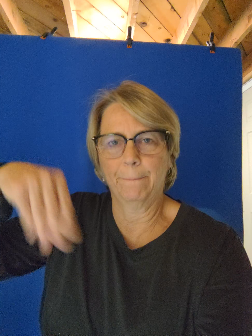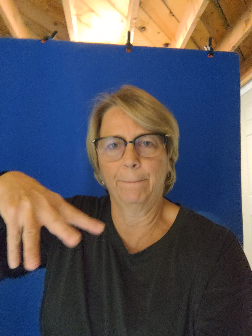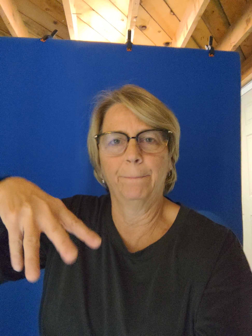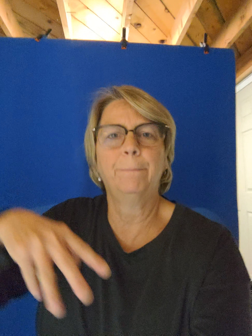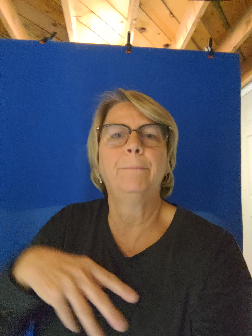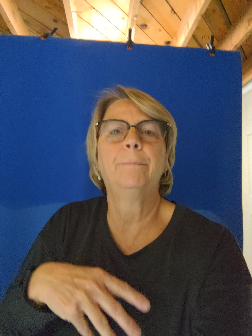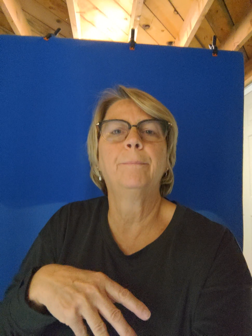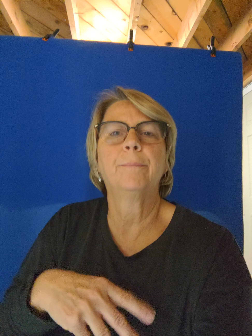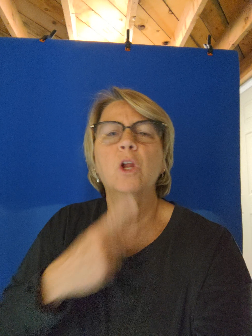lamp